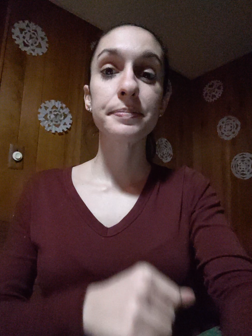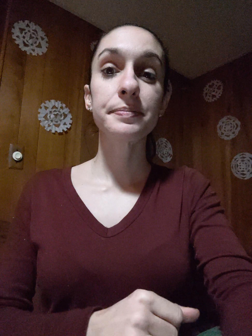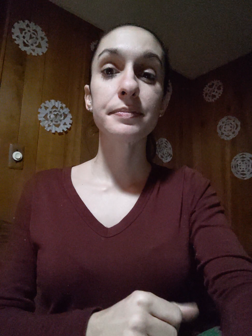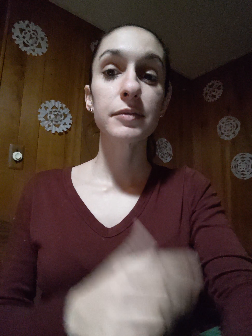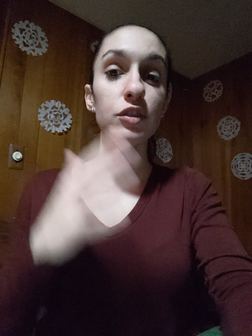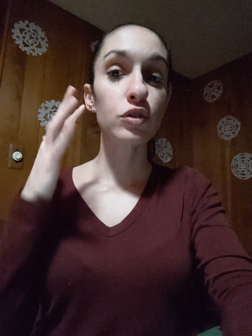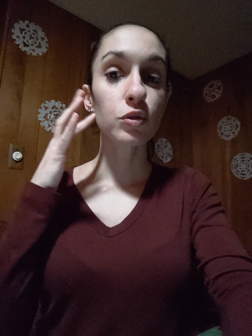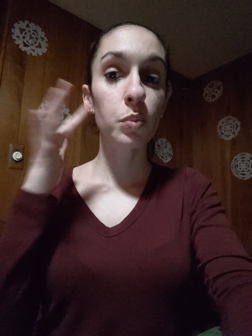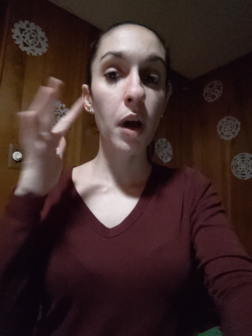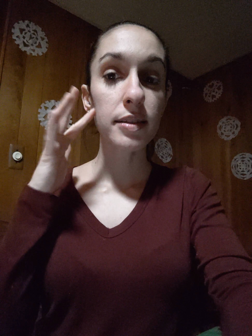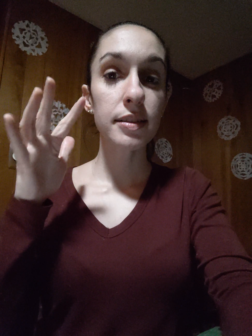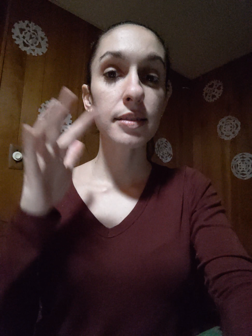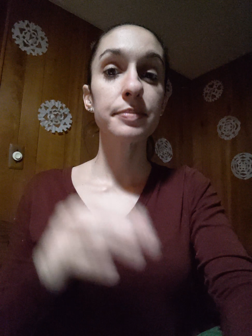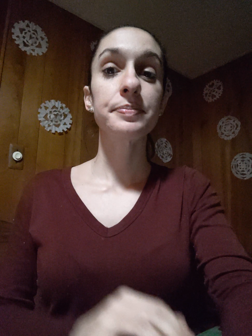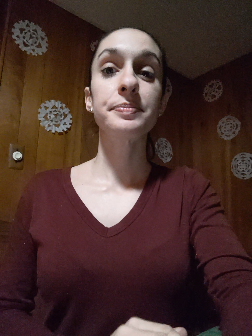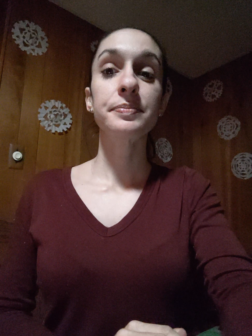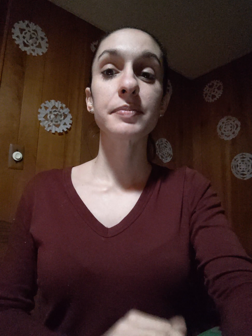noisy